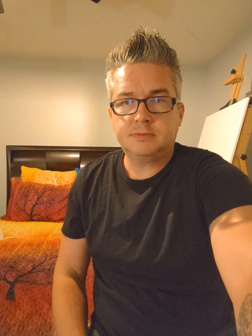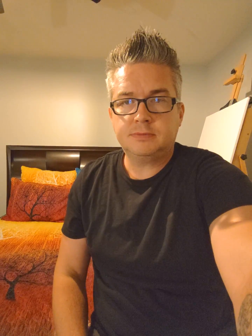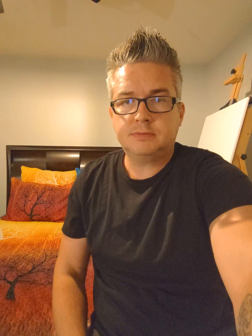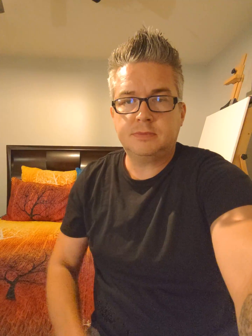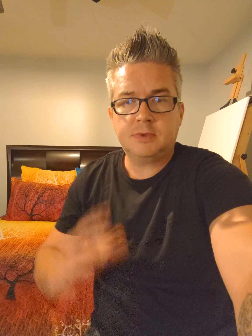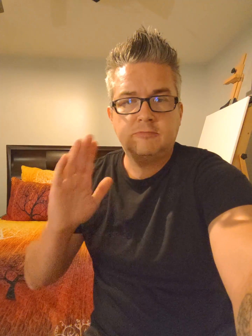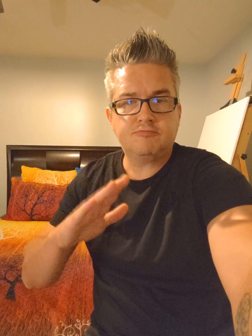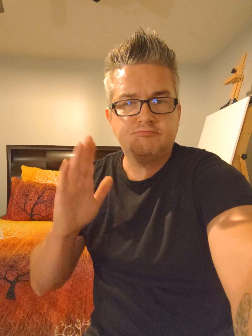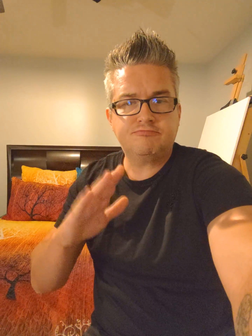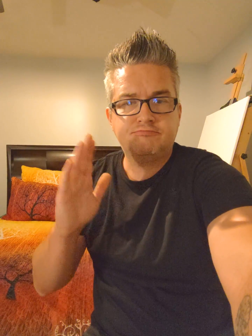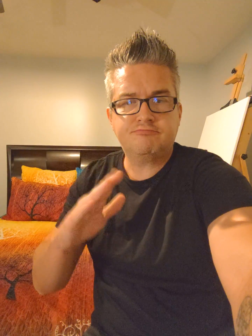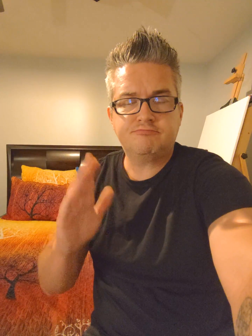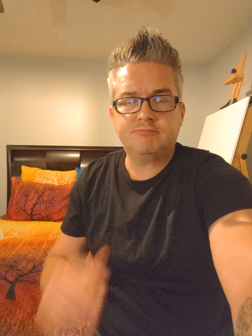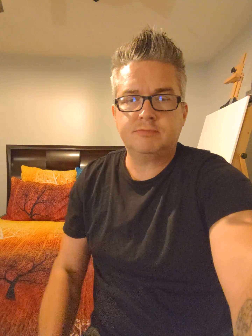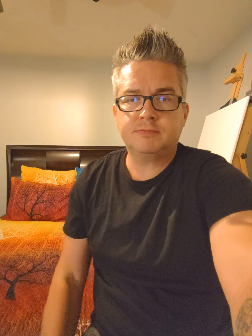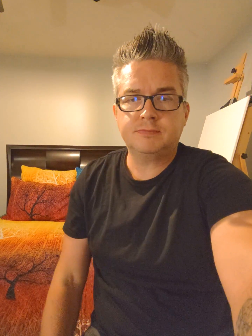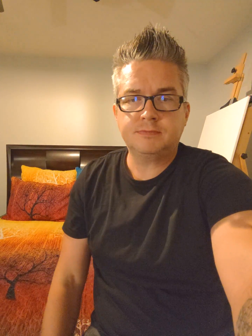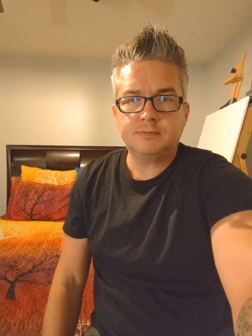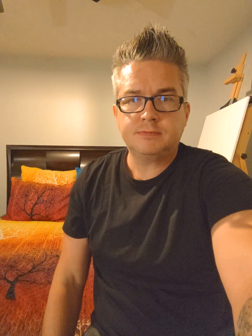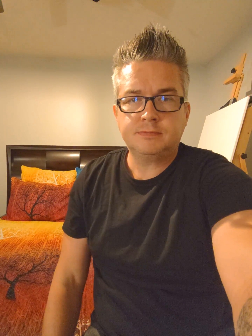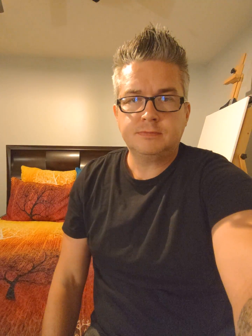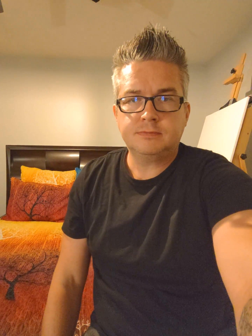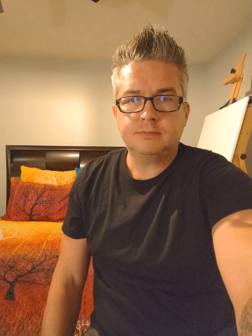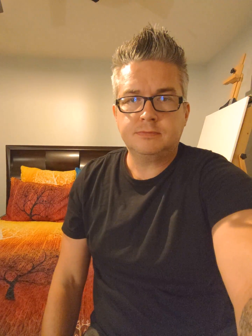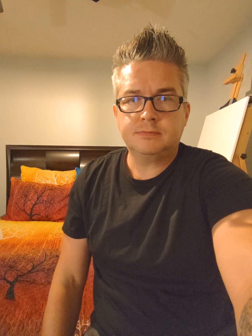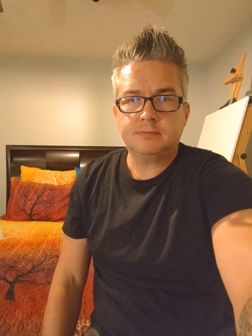clap